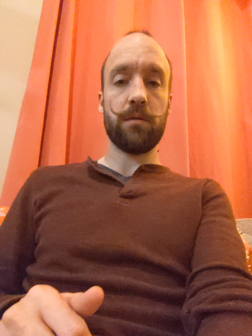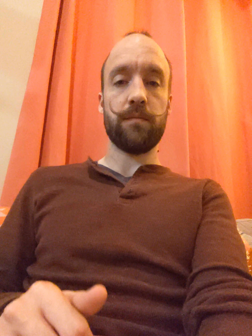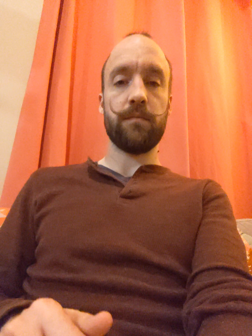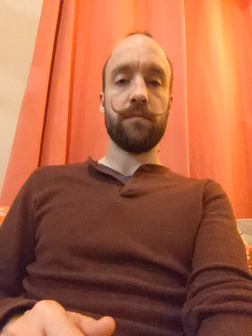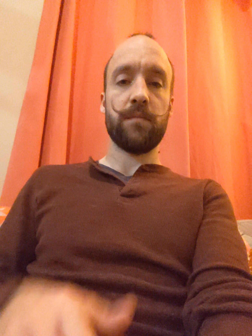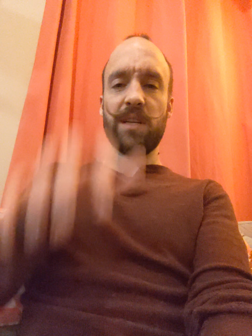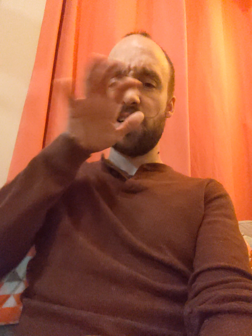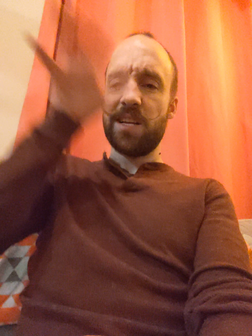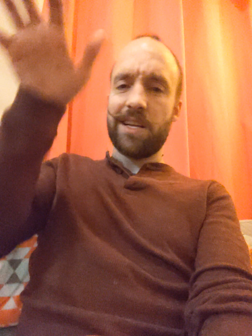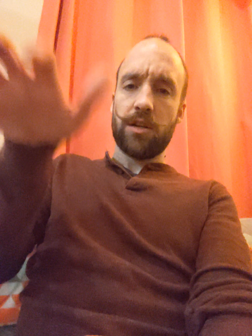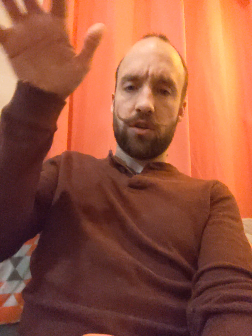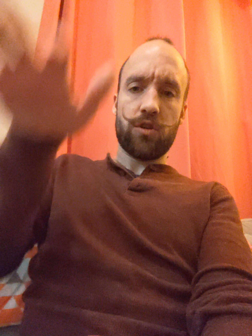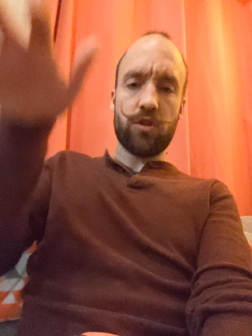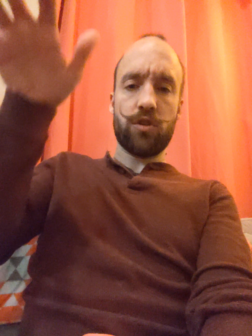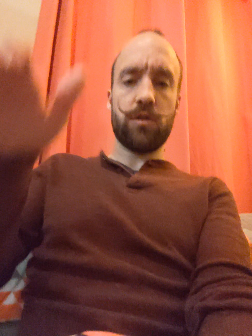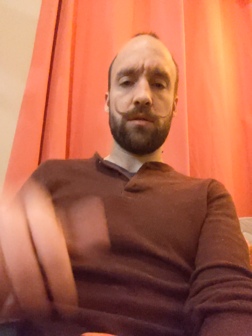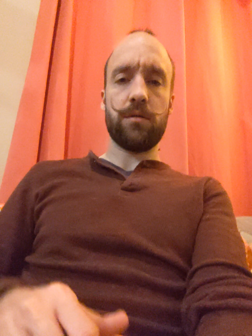alligator